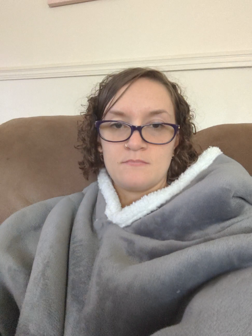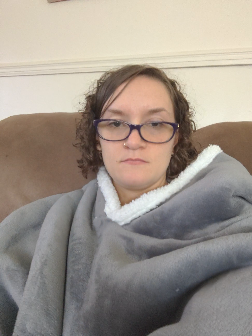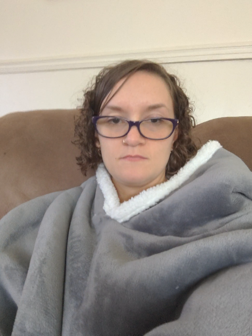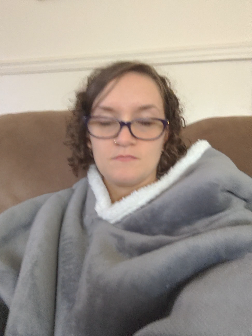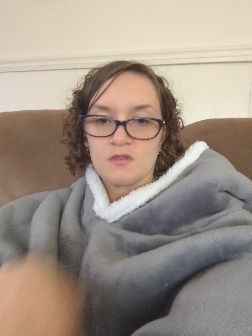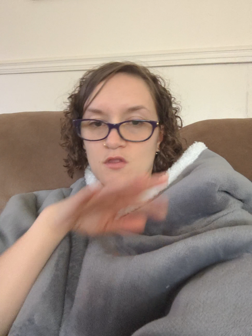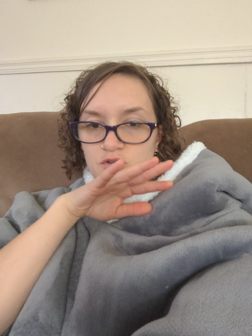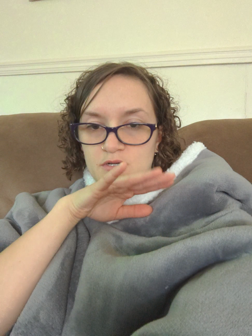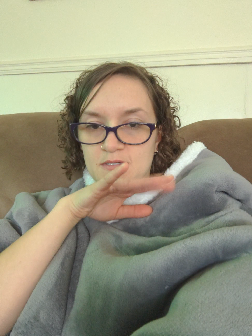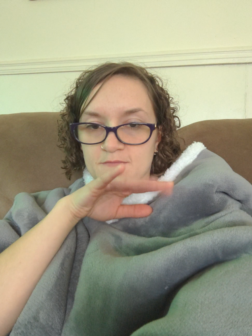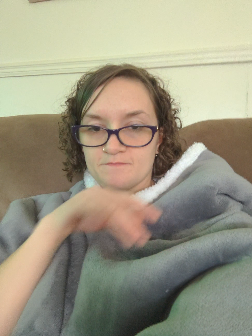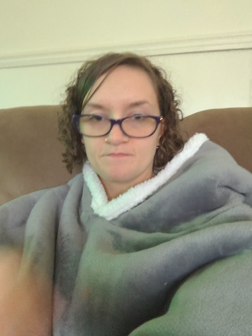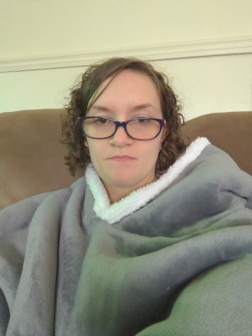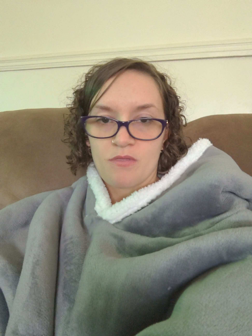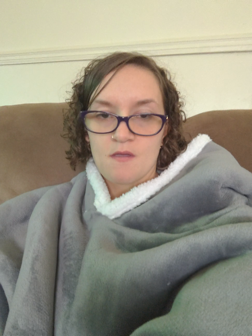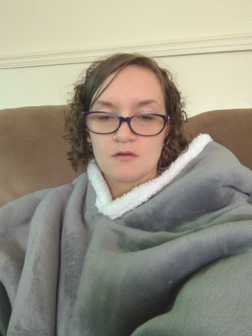dirty